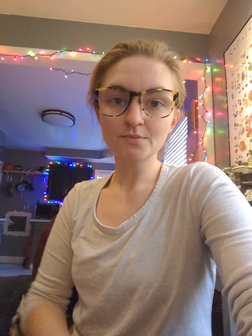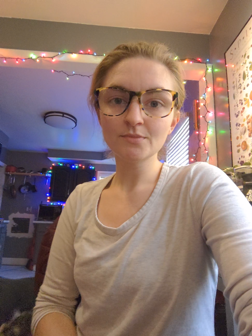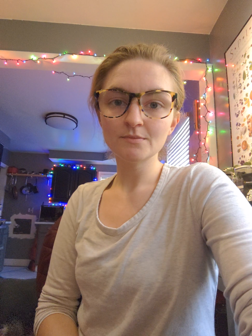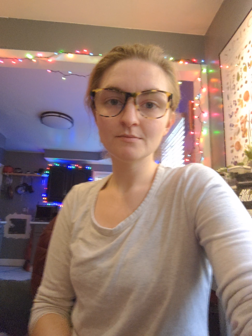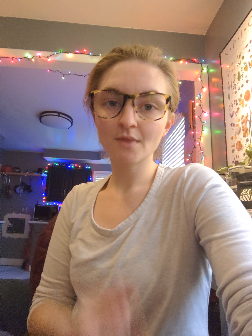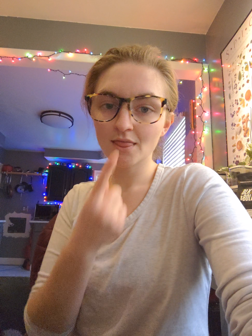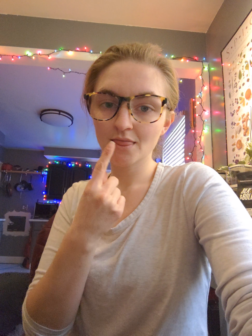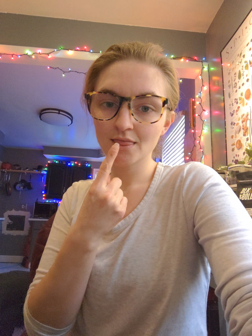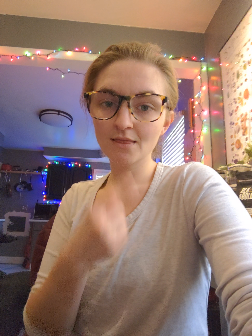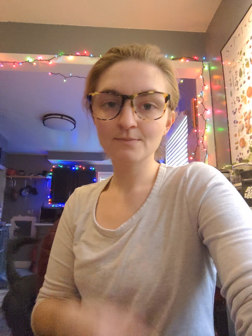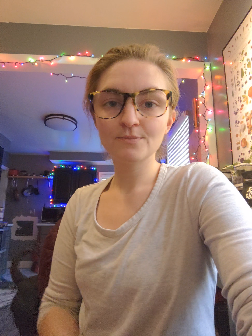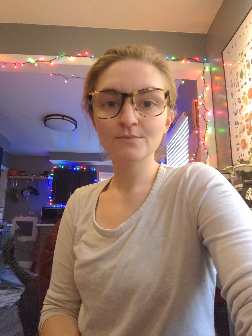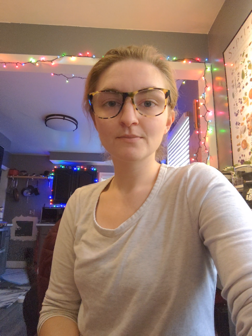tongue